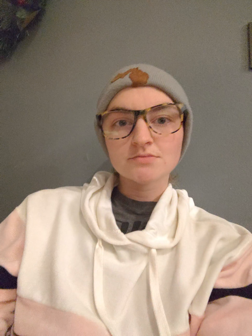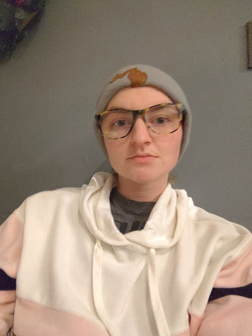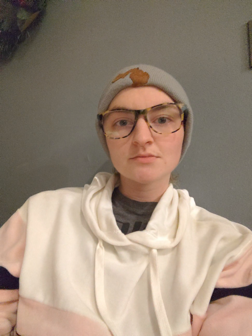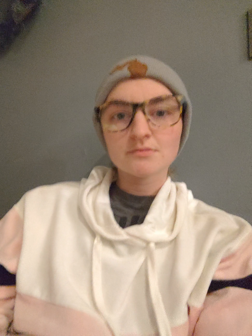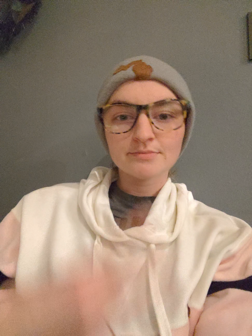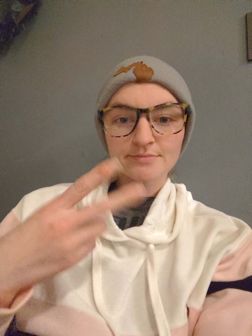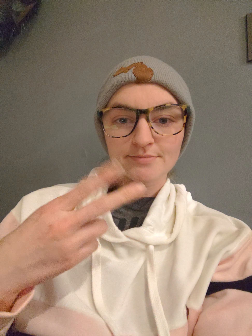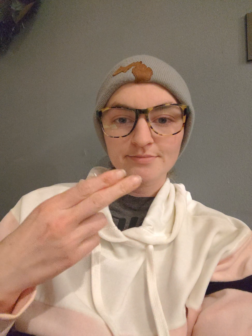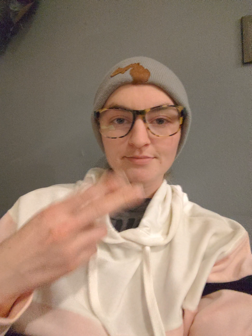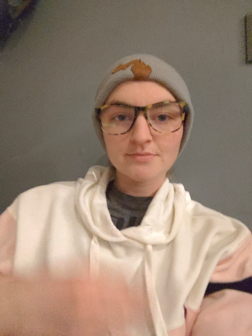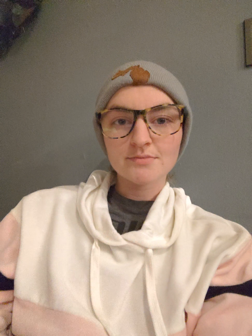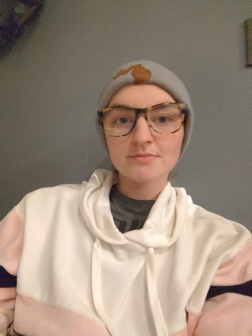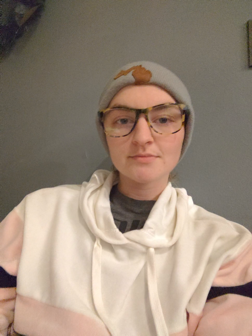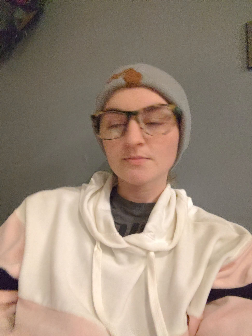scissors